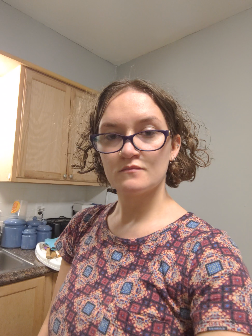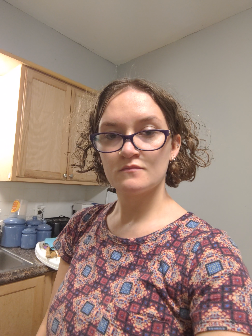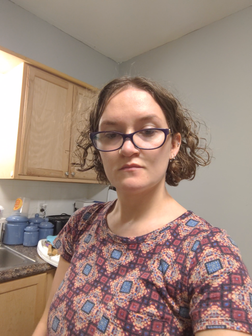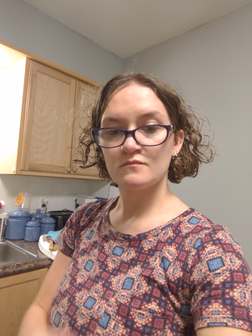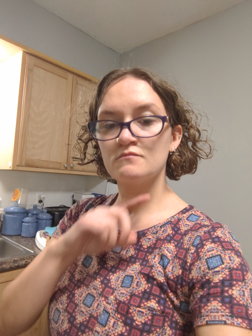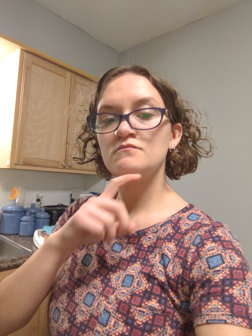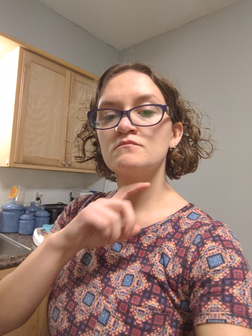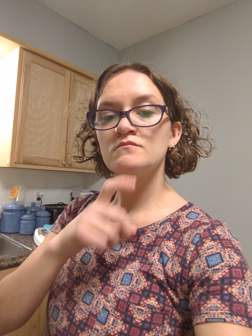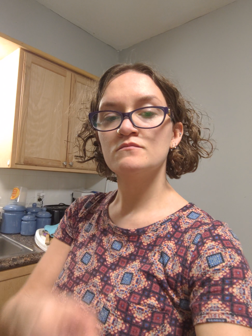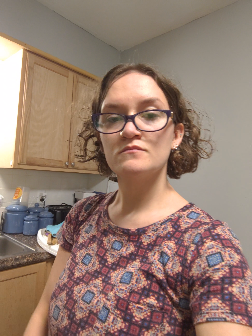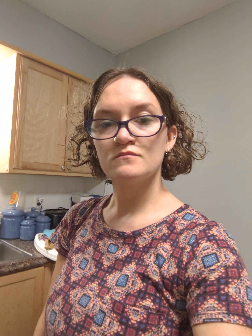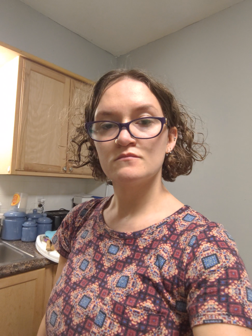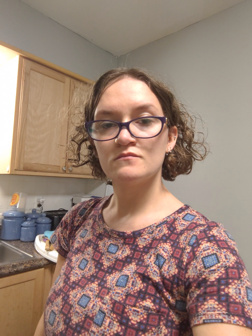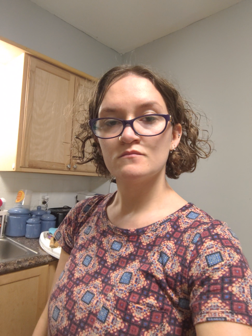garbage